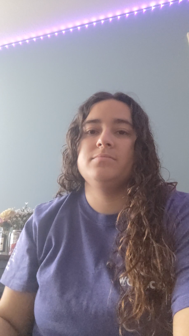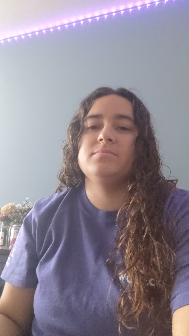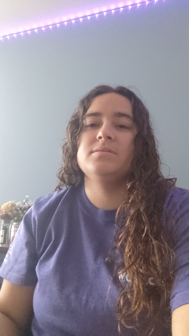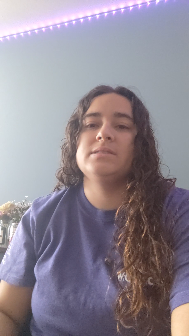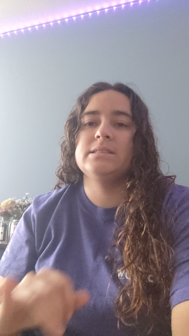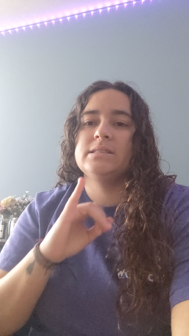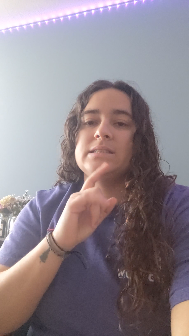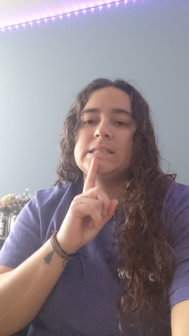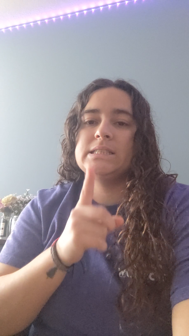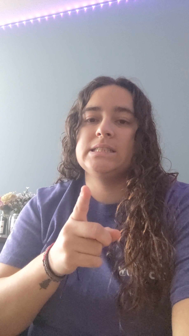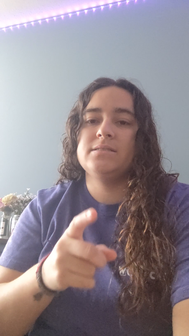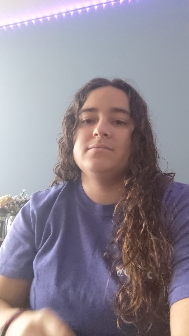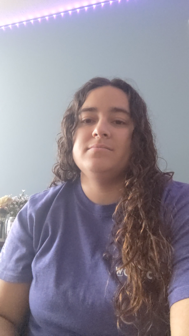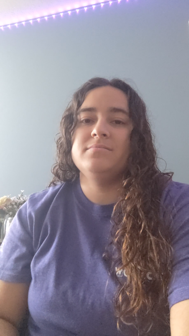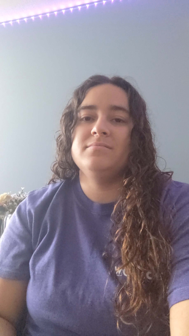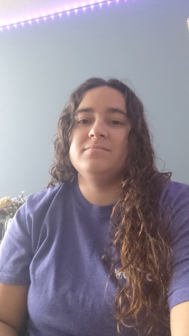is